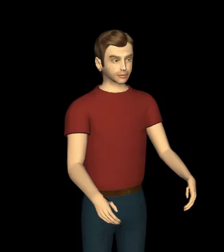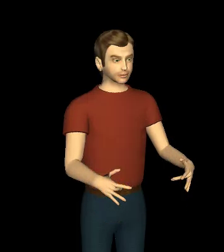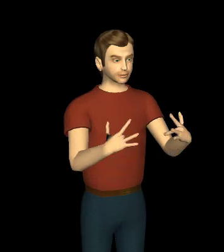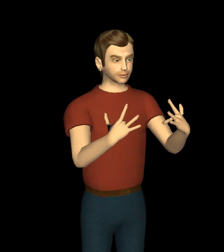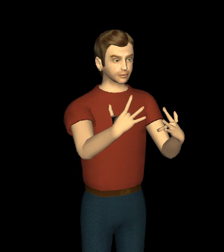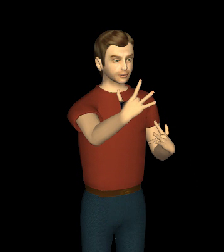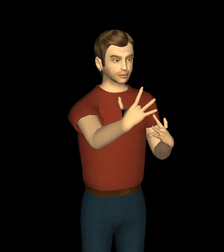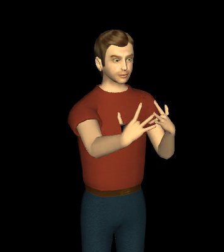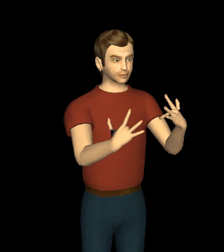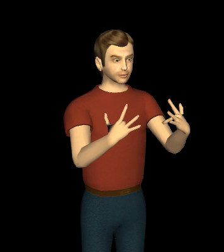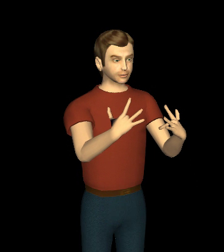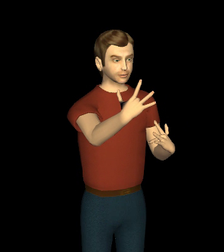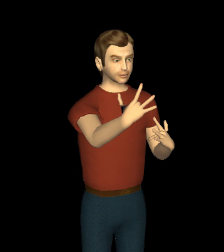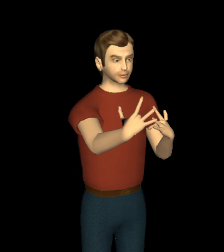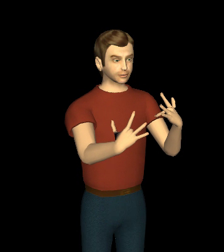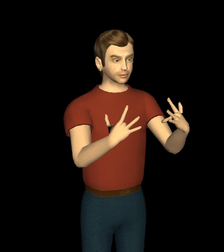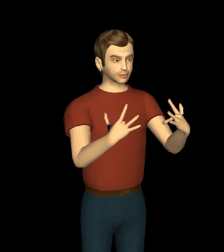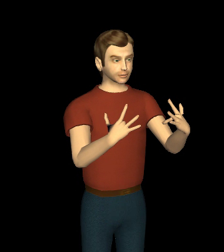مسرح